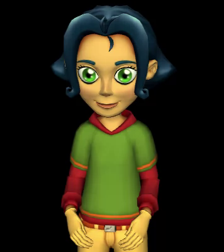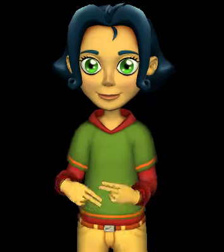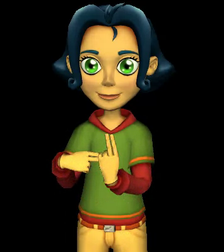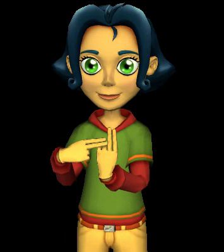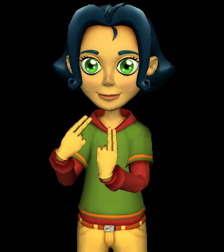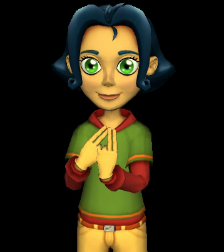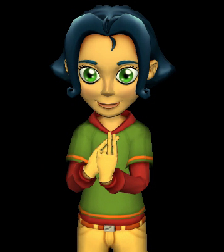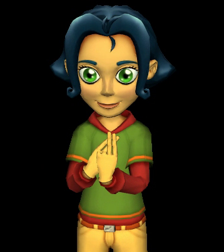يجيب